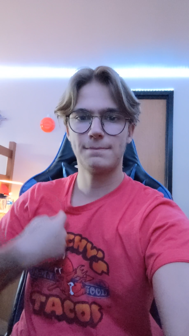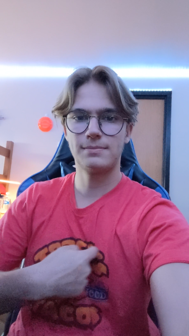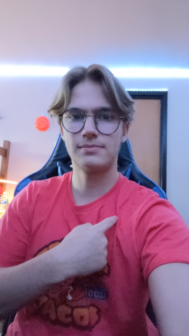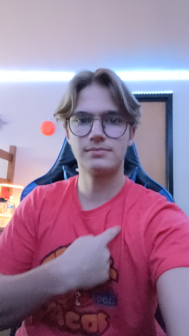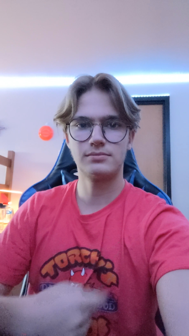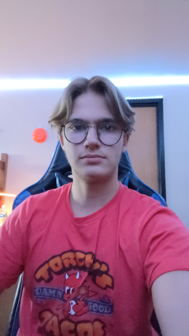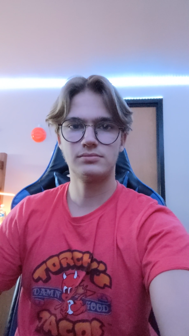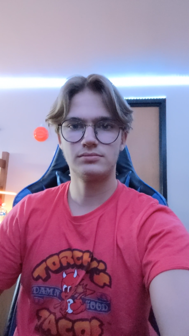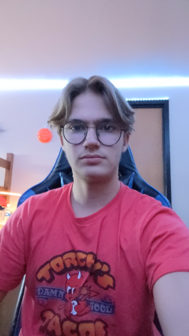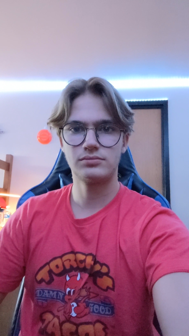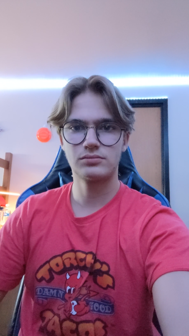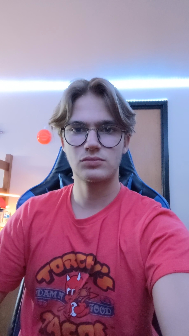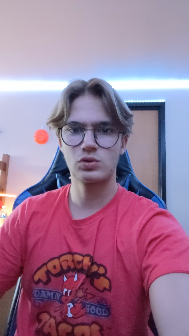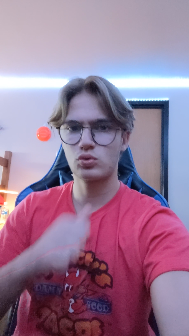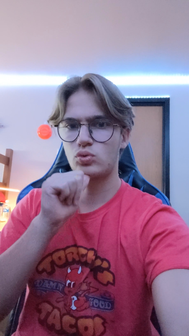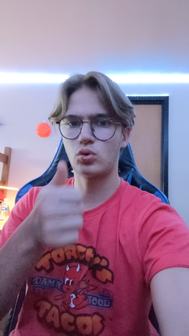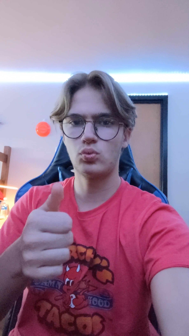don't